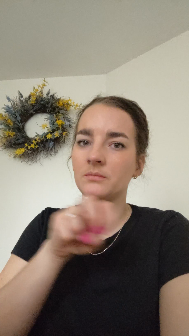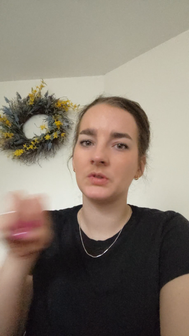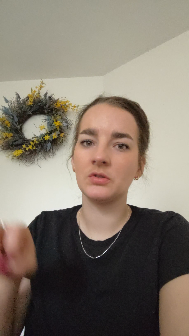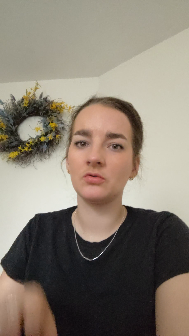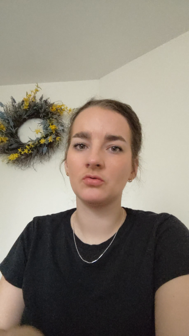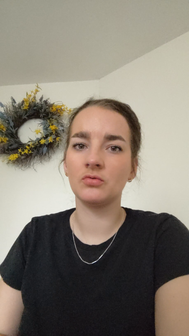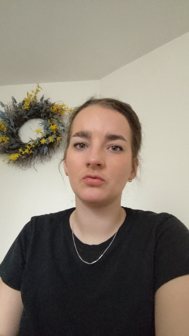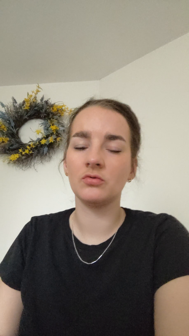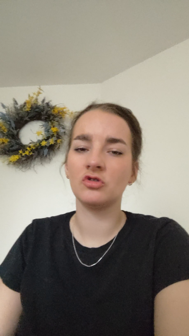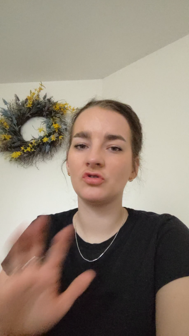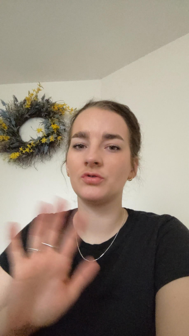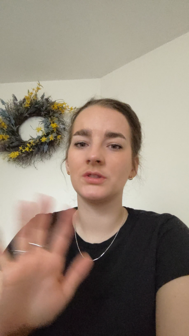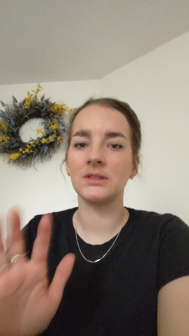cheese